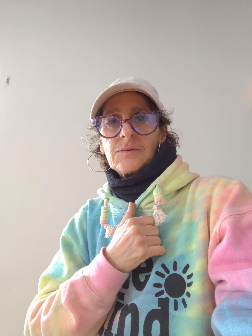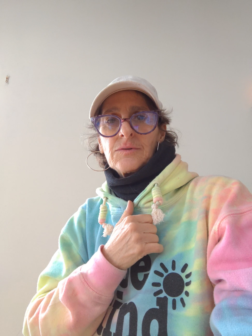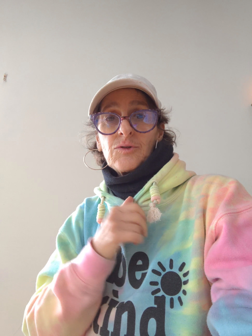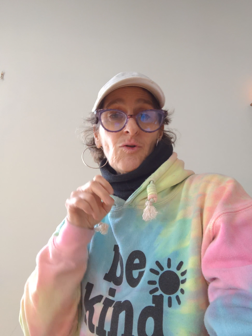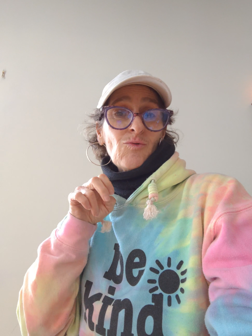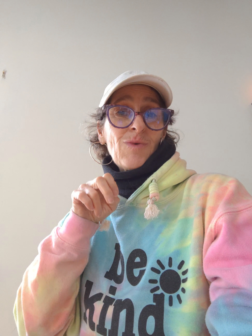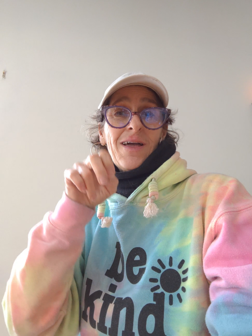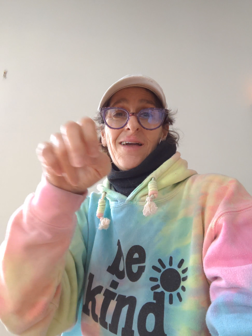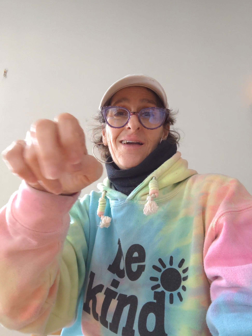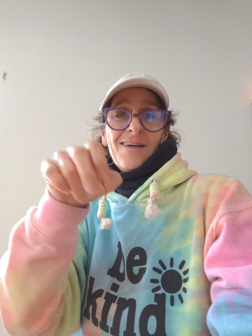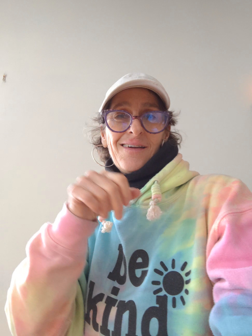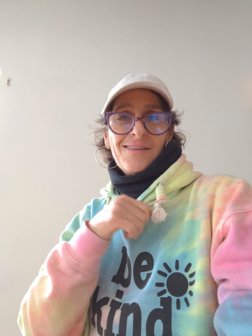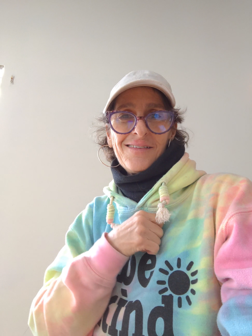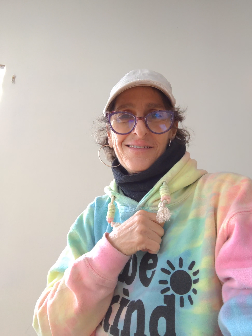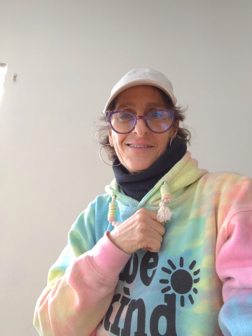ride